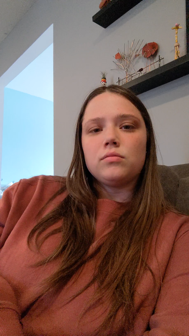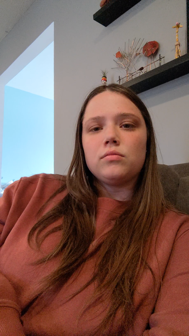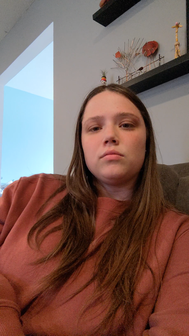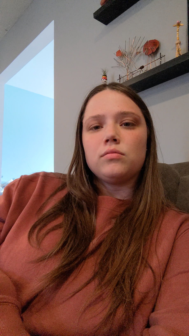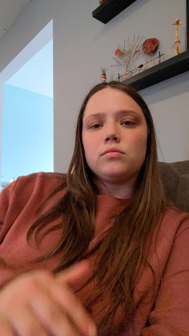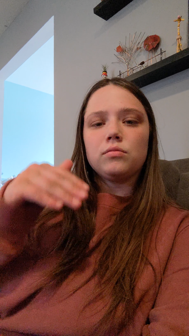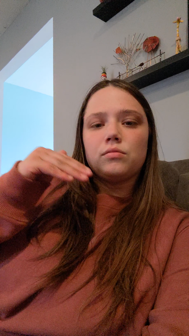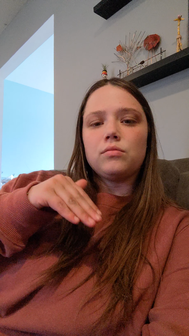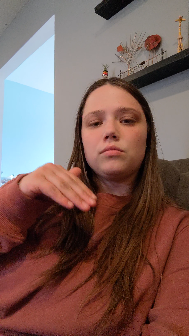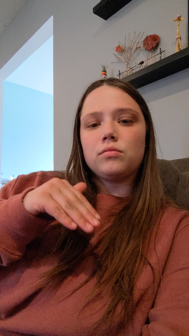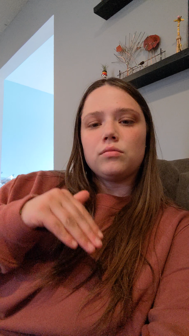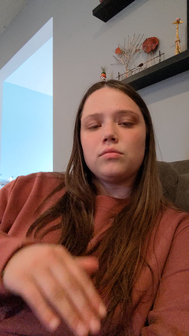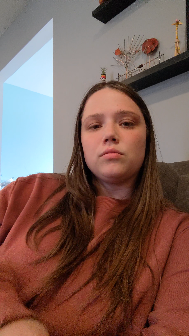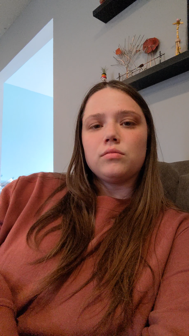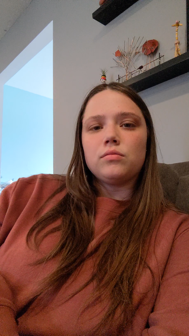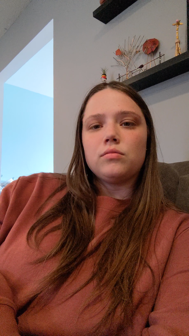doctor